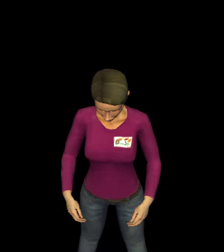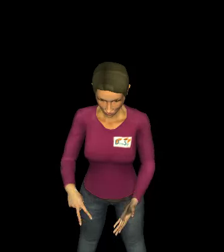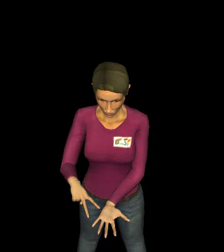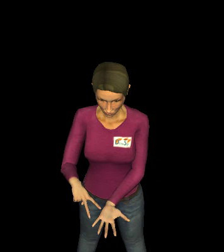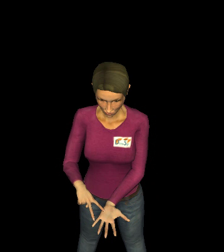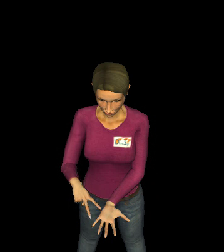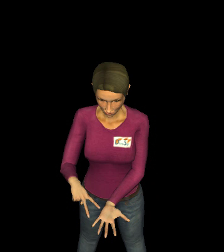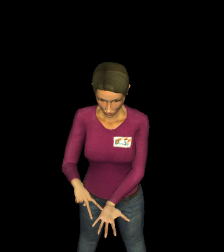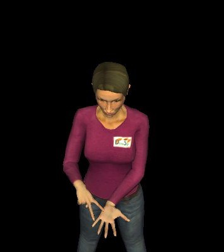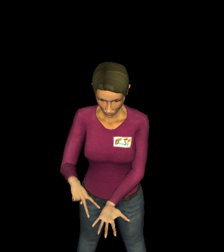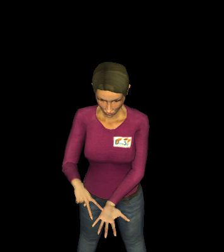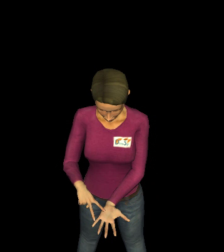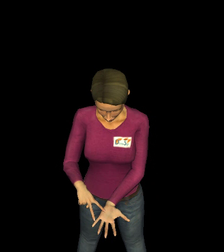شوكة